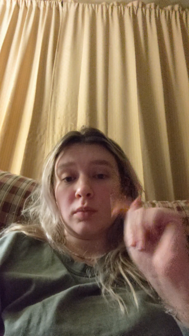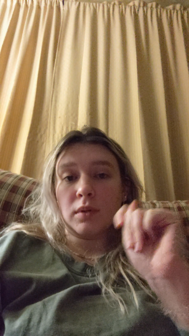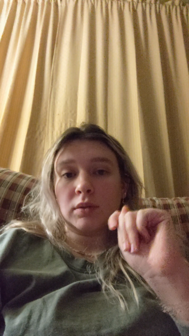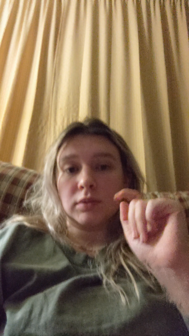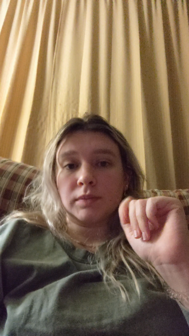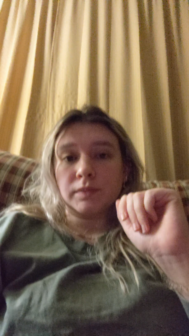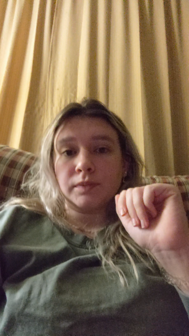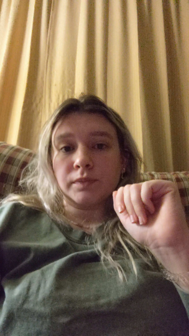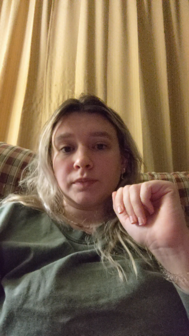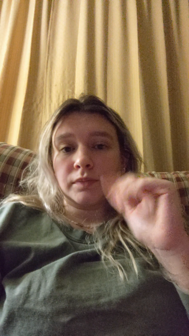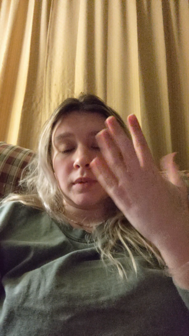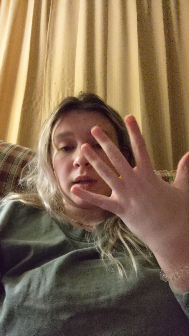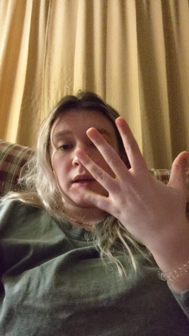hand